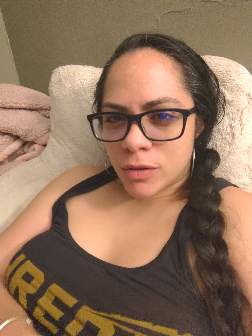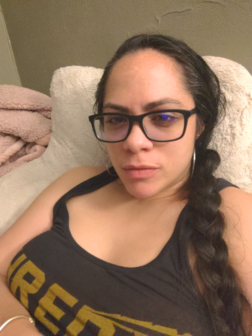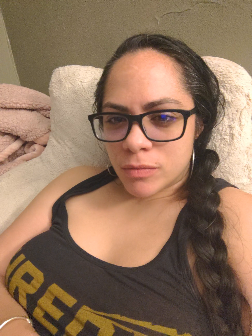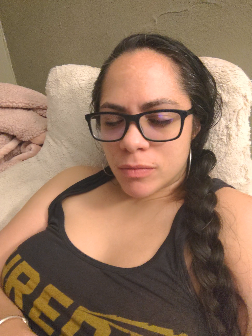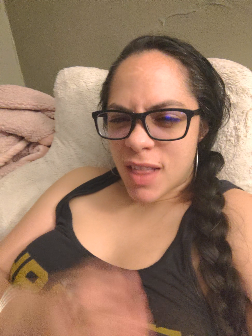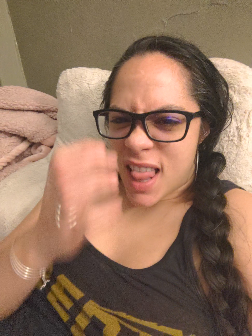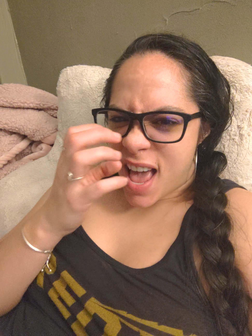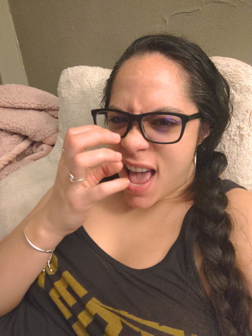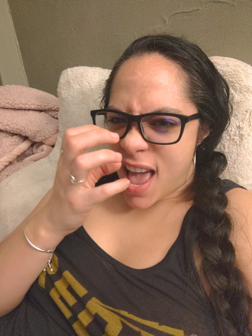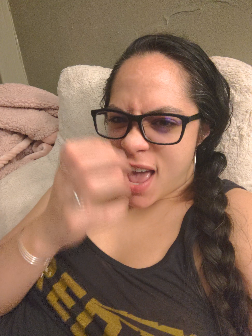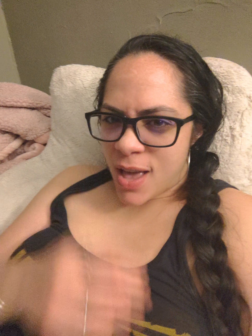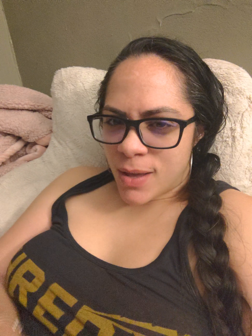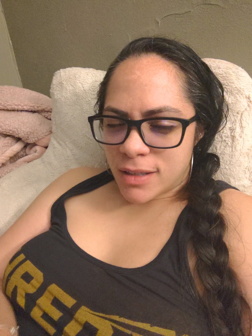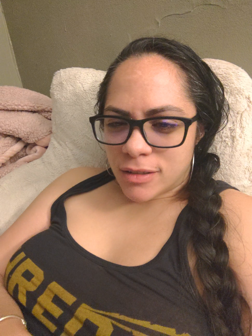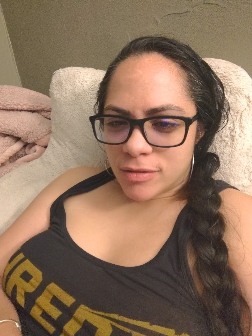clown